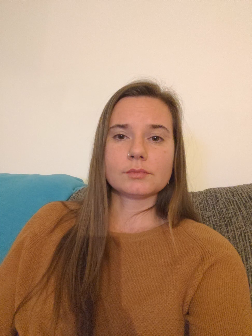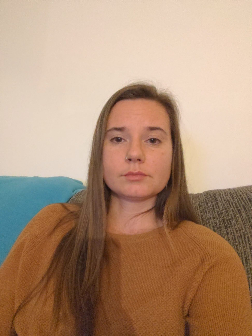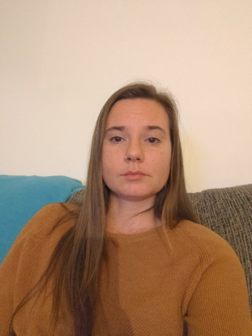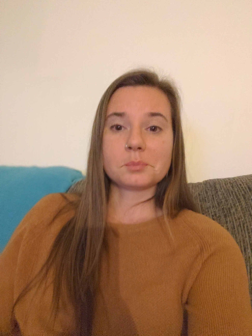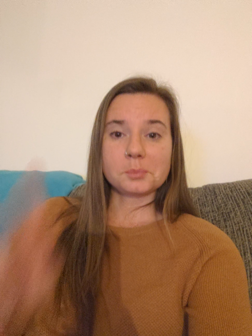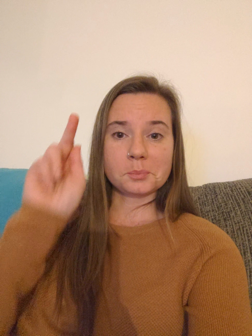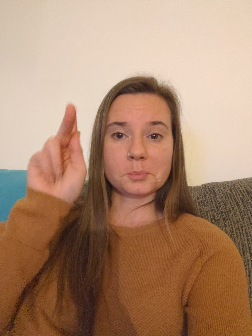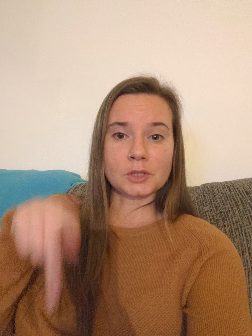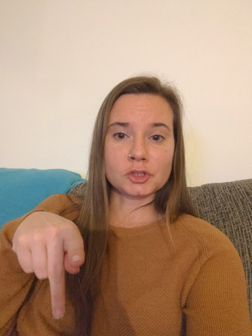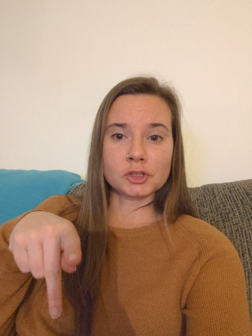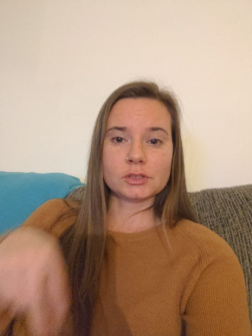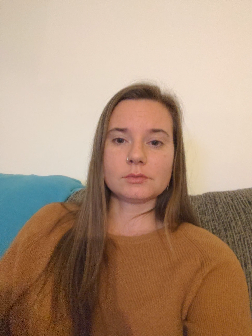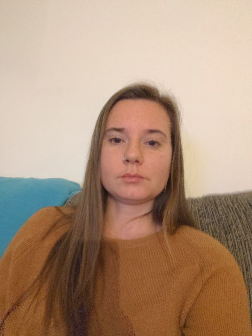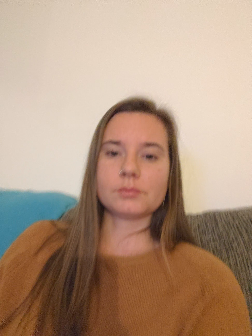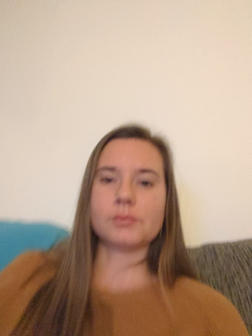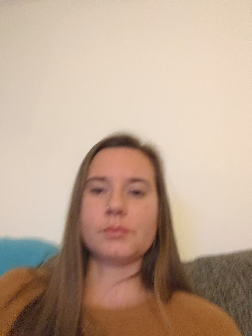person